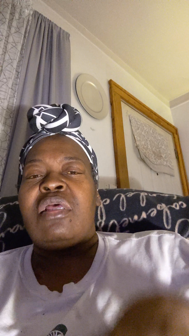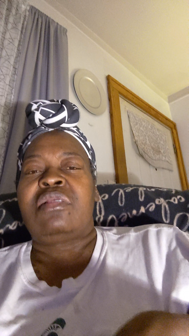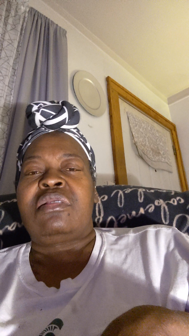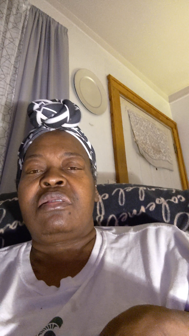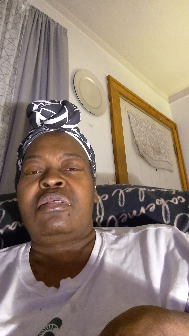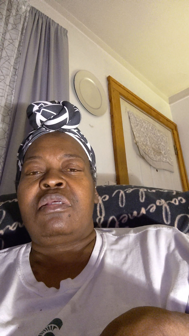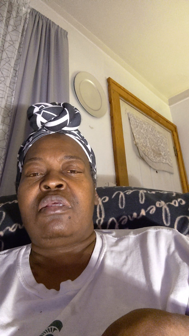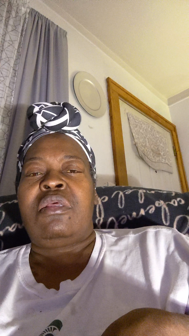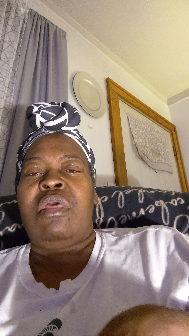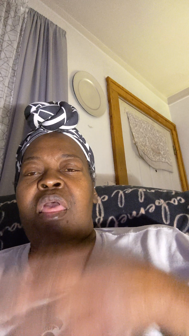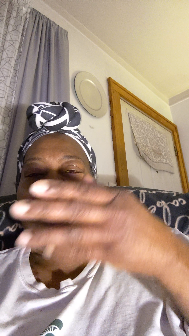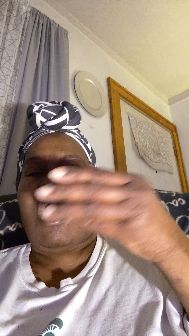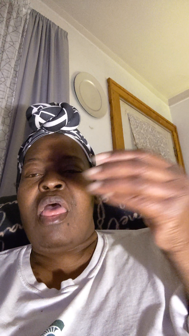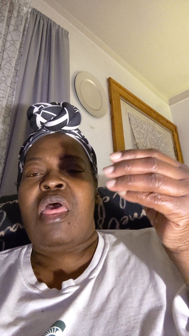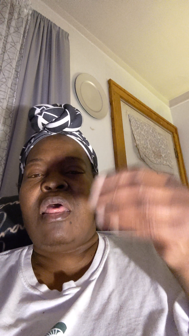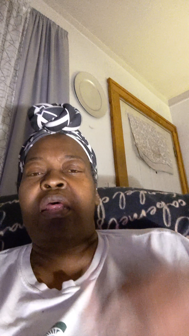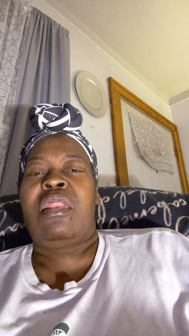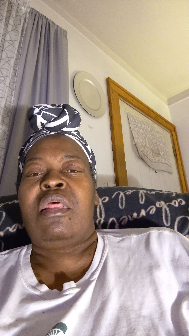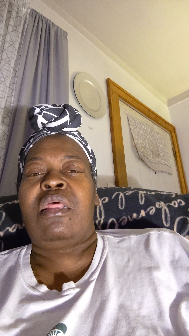and